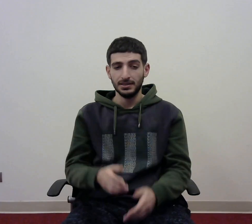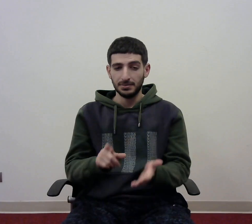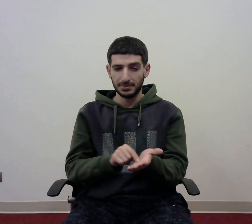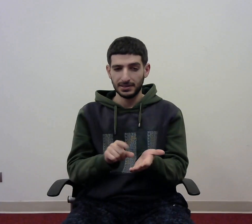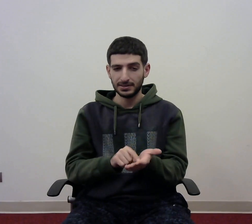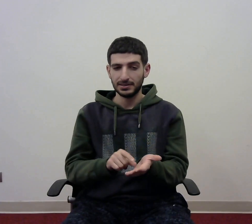pensiya